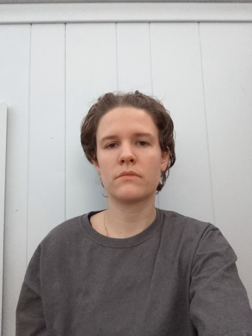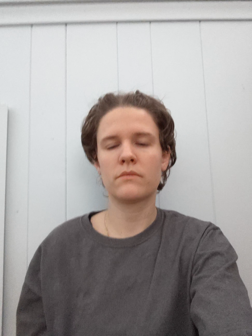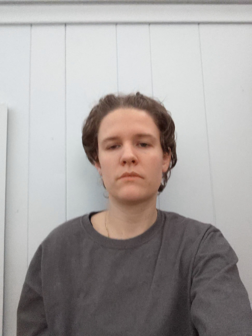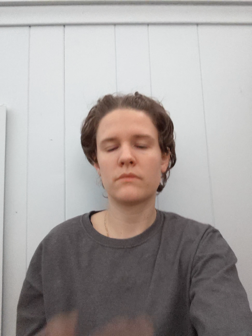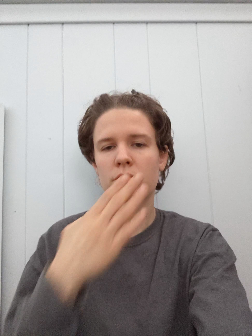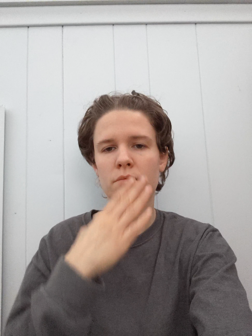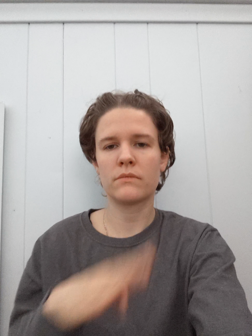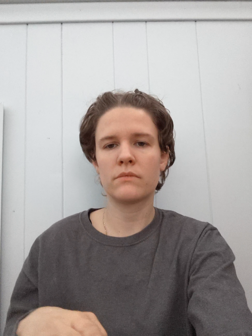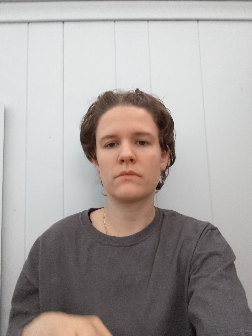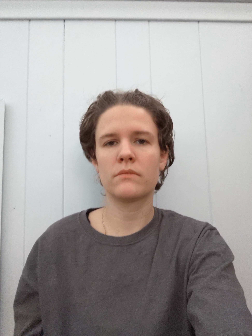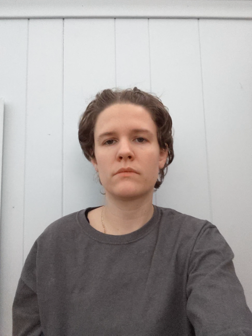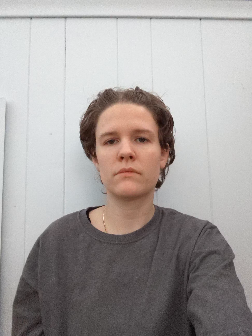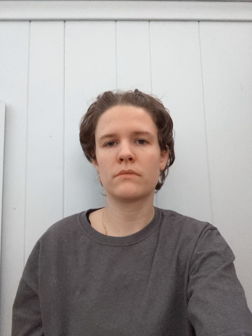quiet